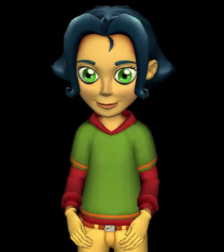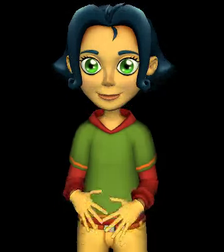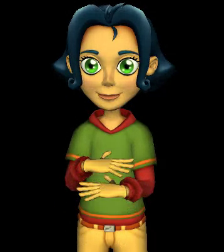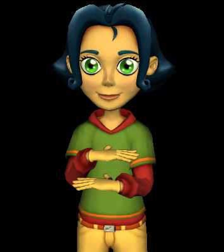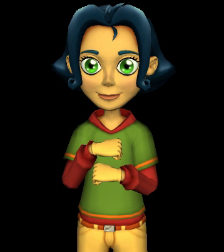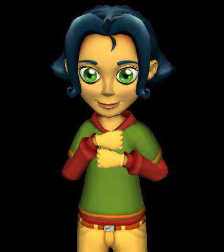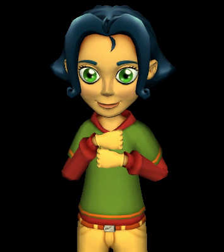يعترف